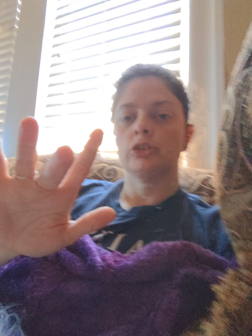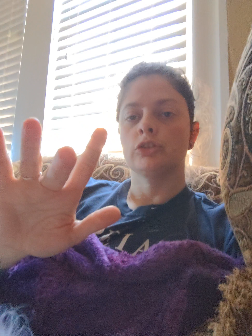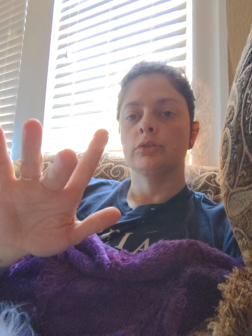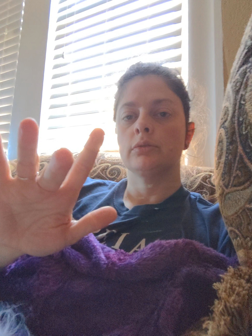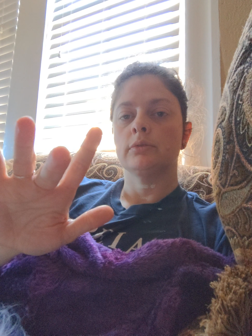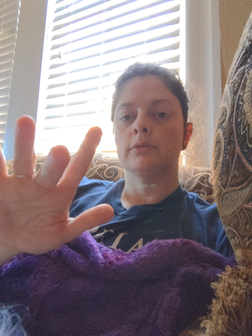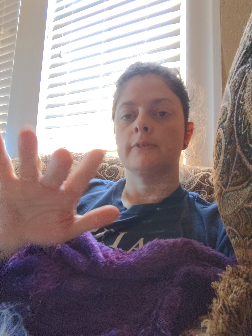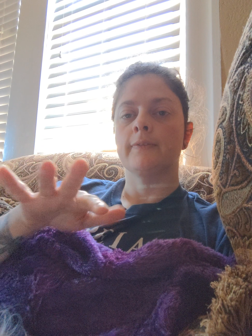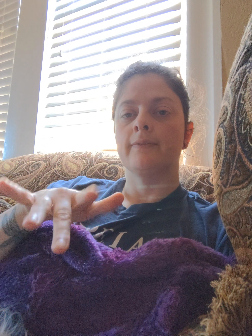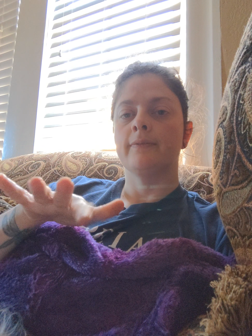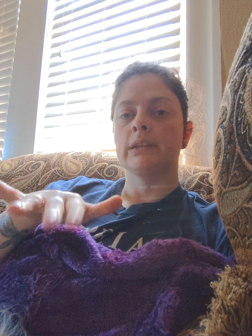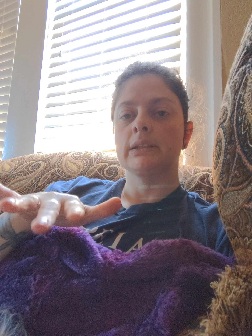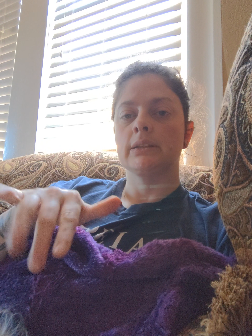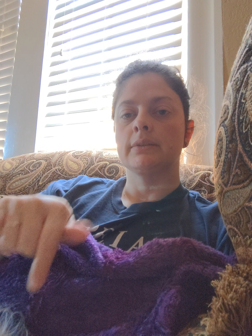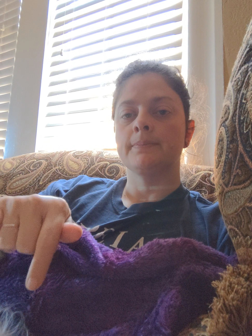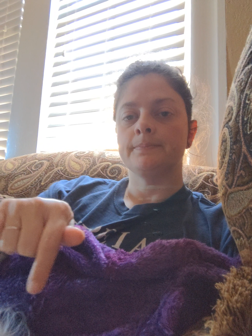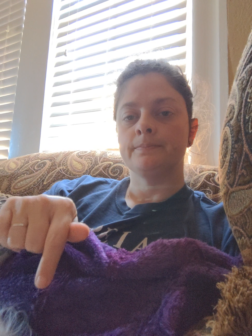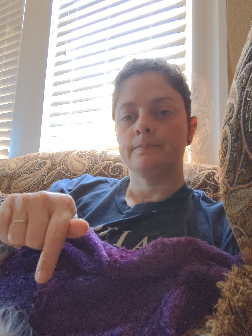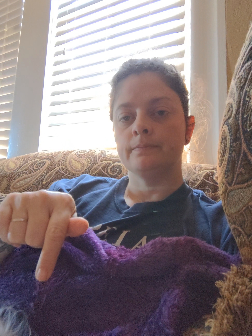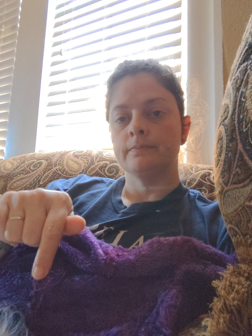feet